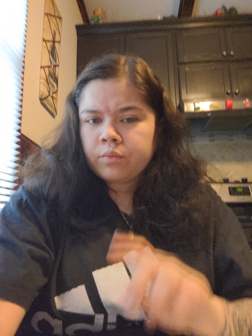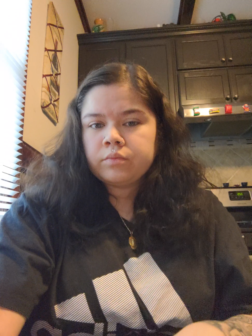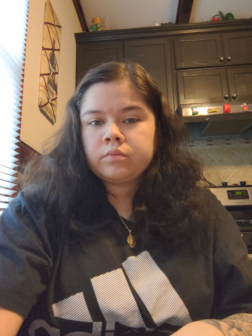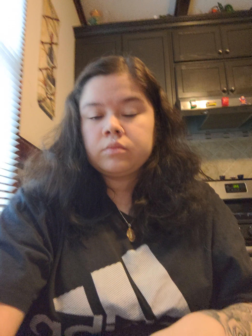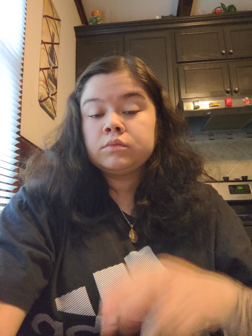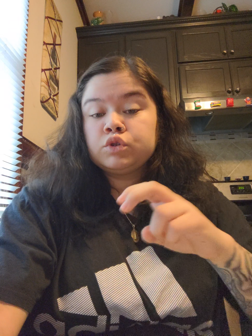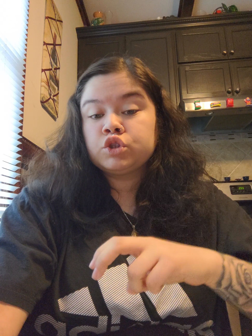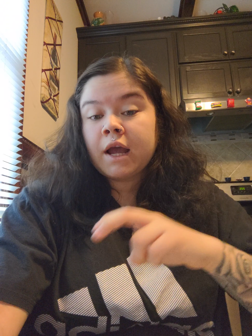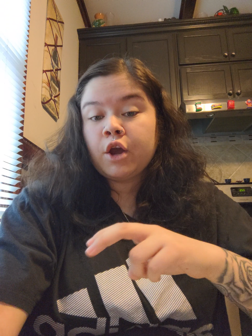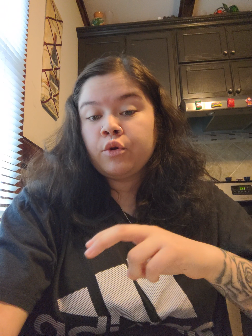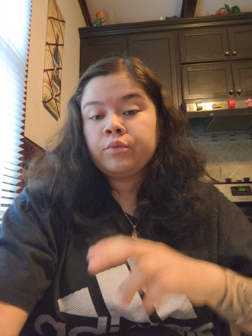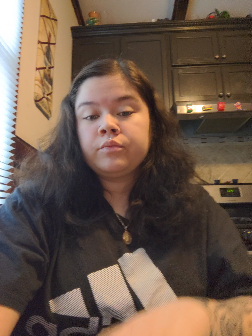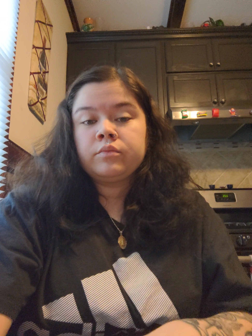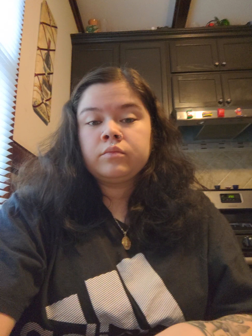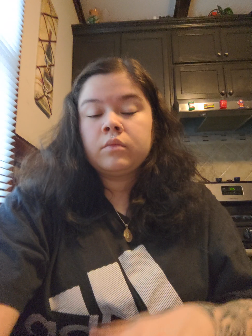chair